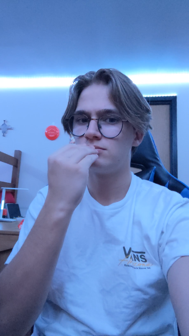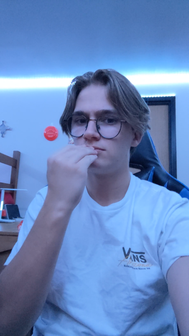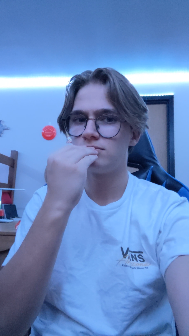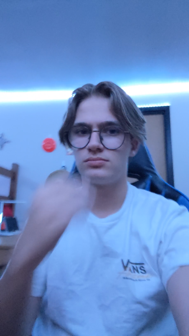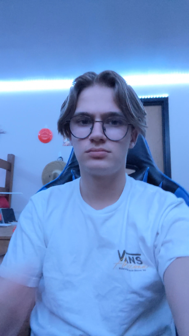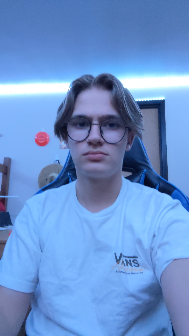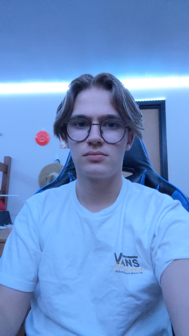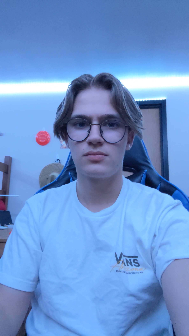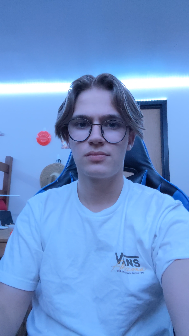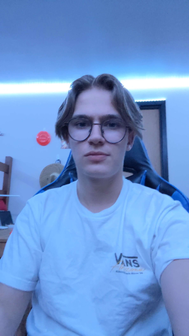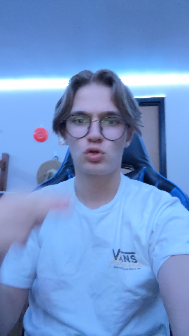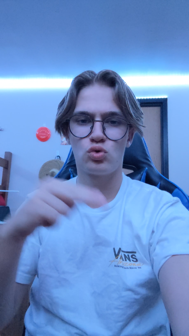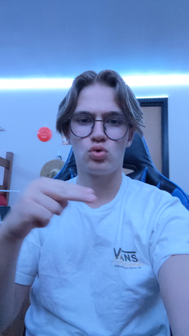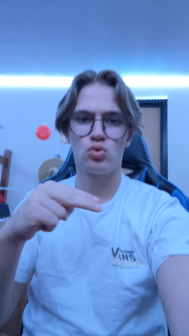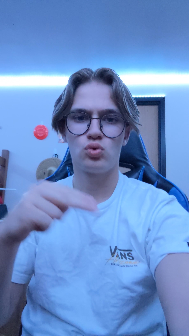nurse